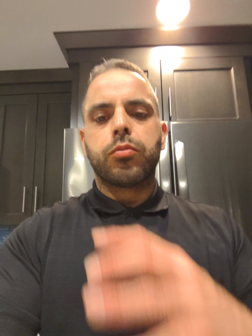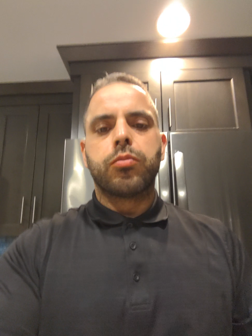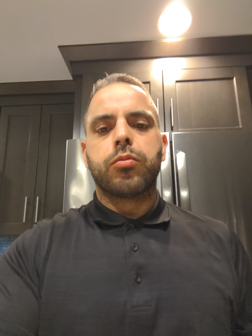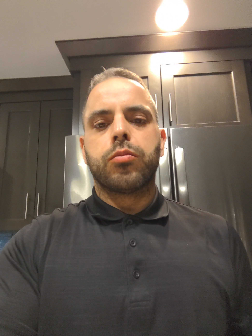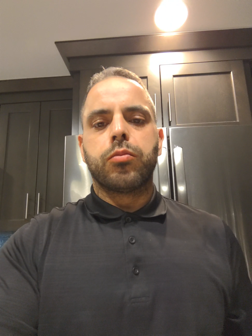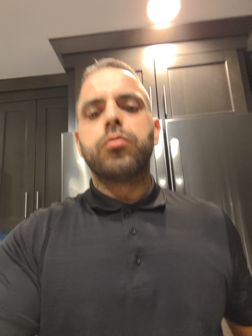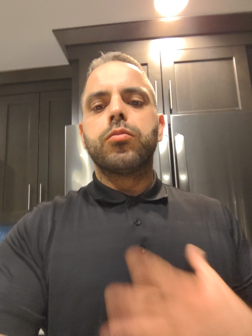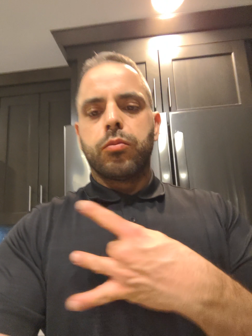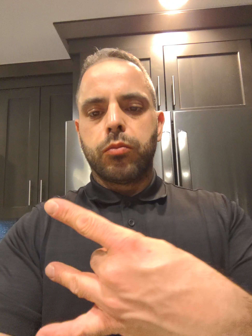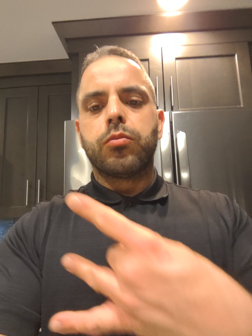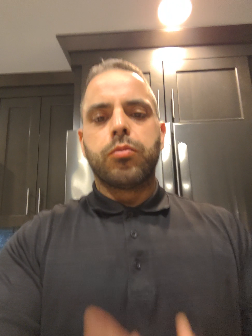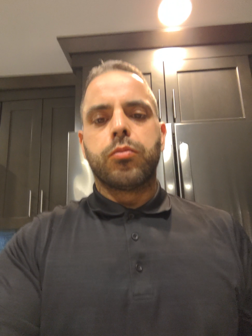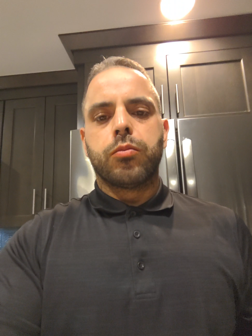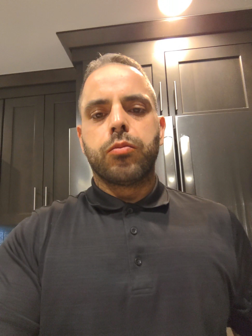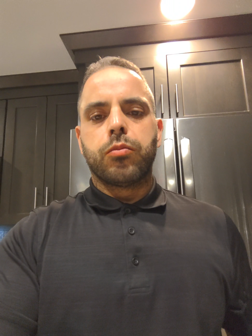like